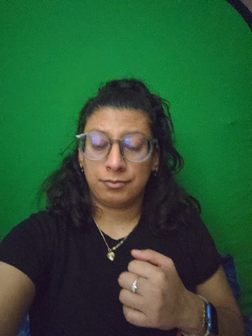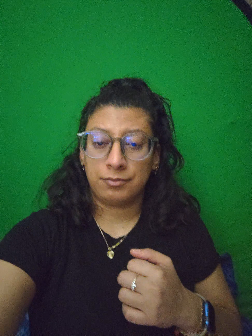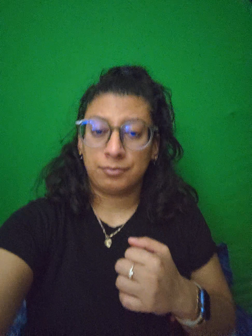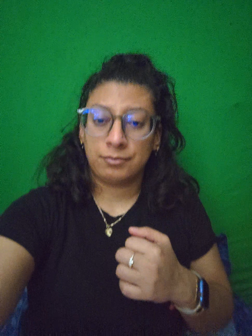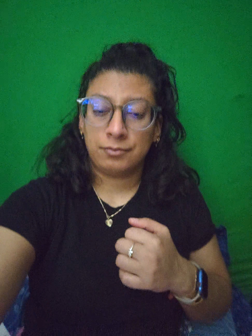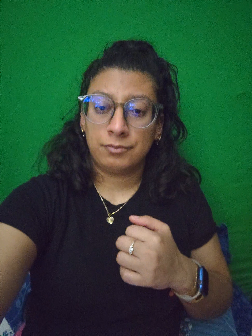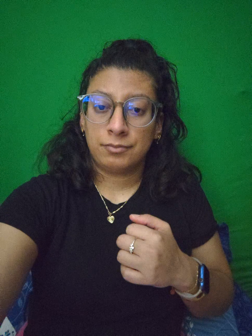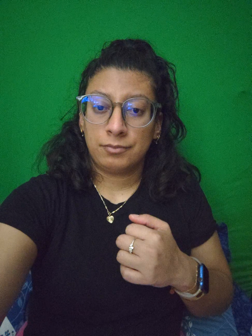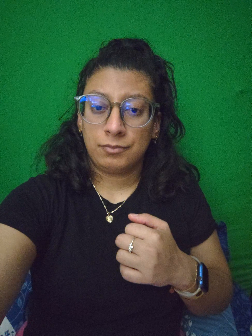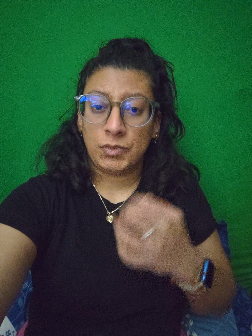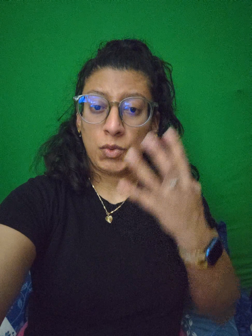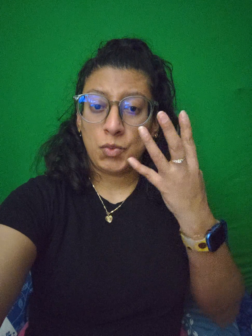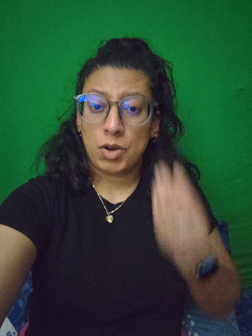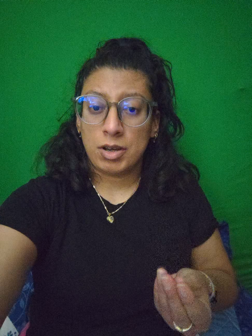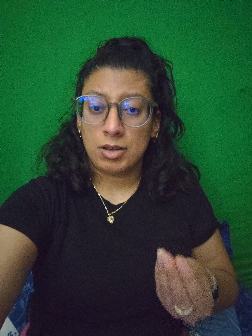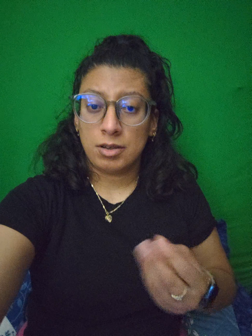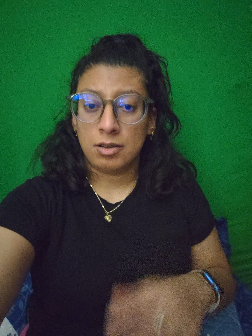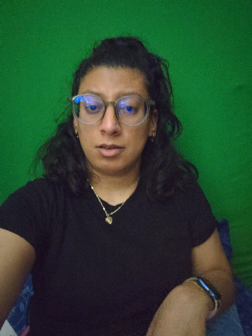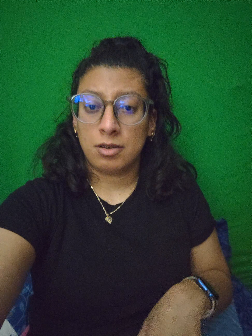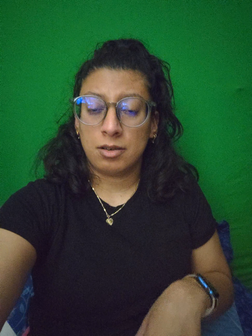wet